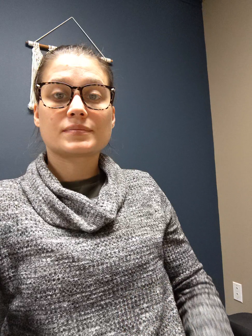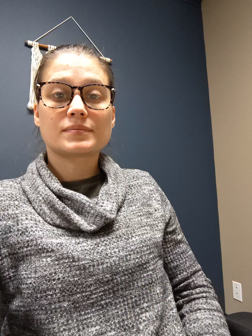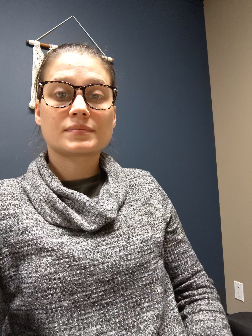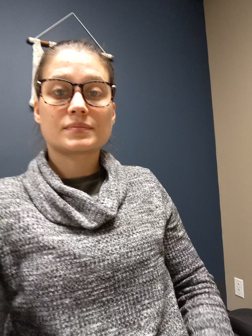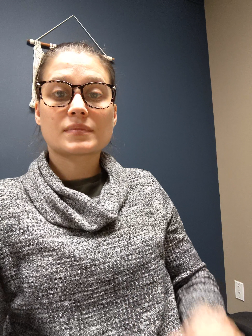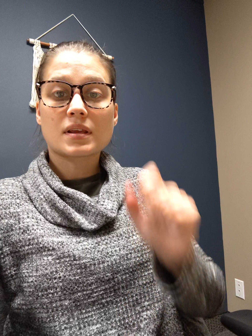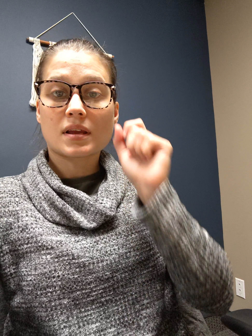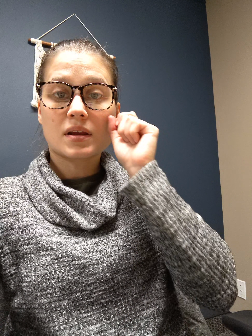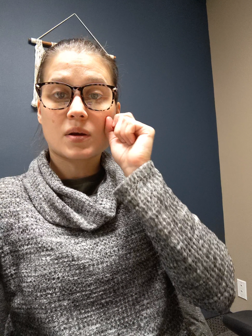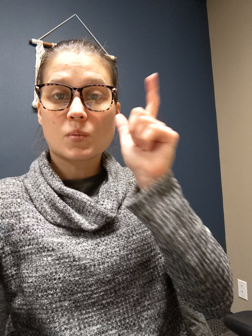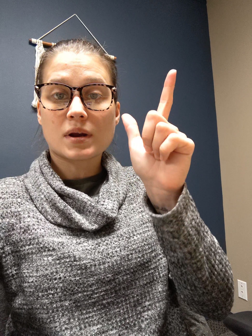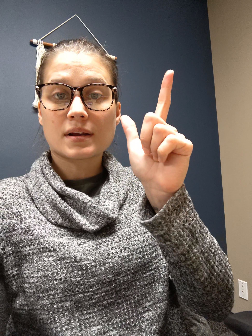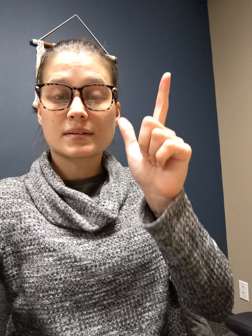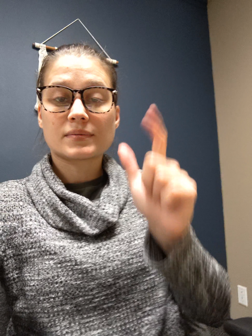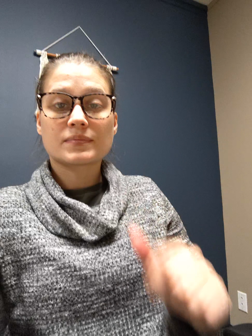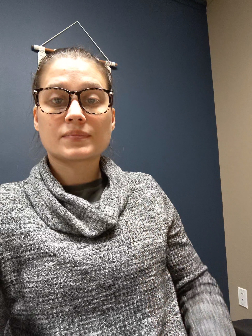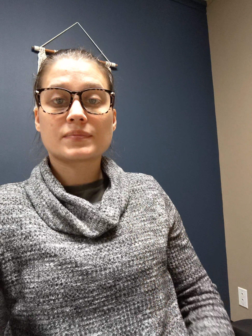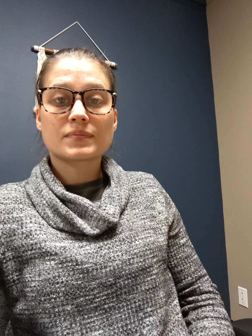awake